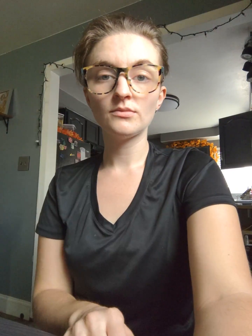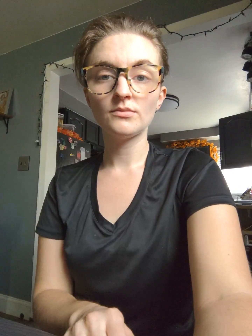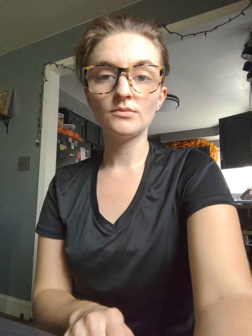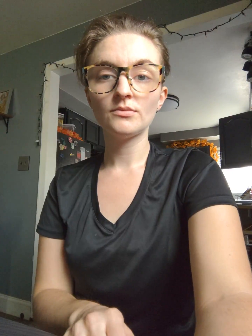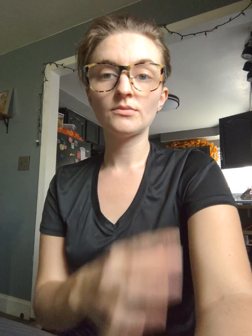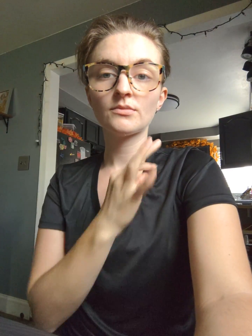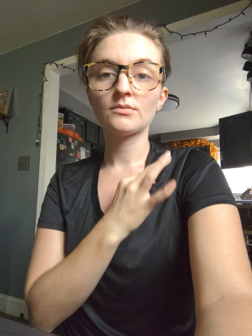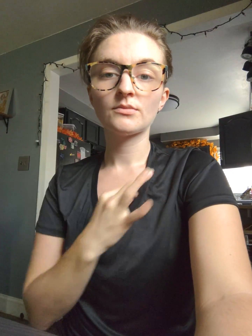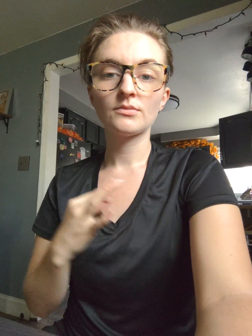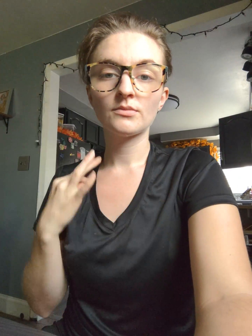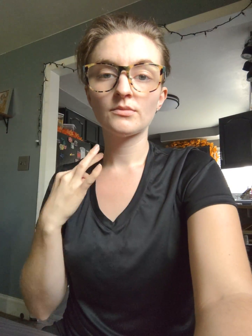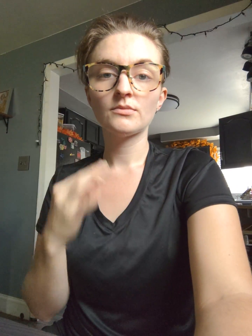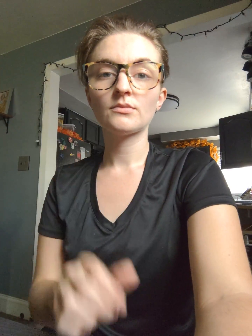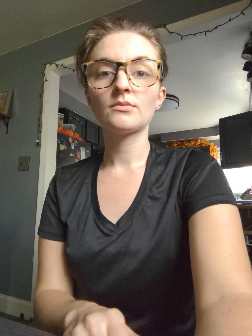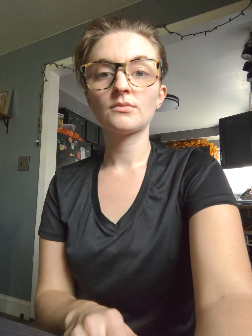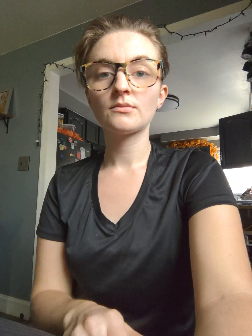beads